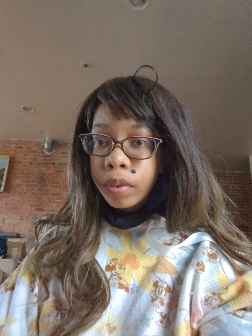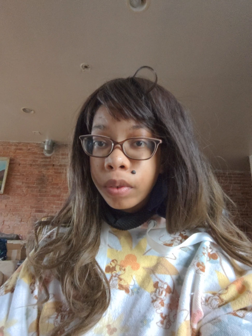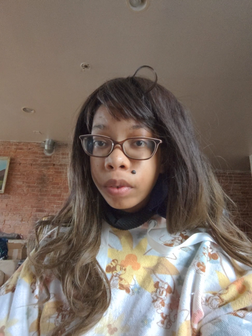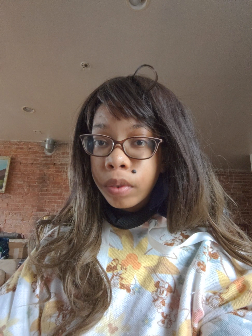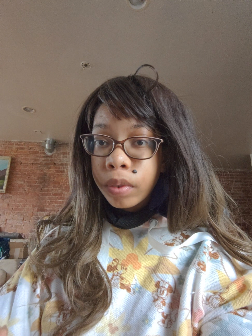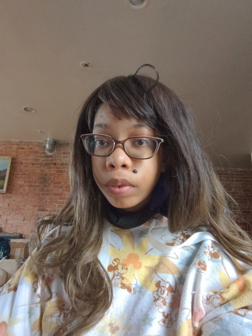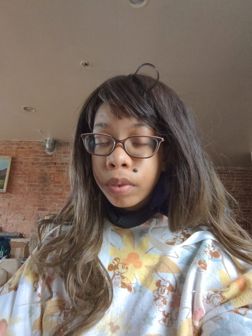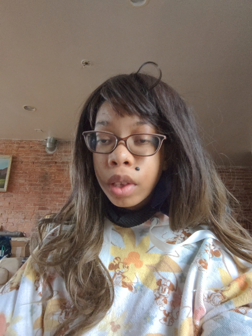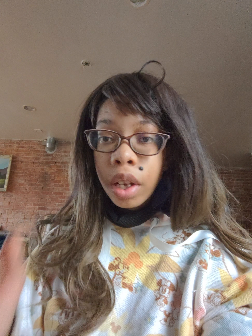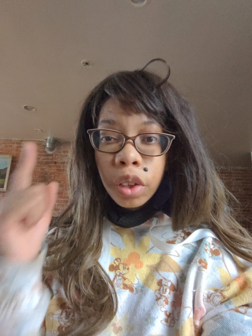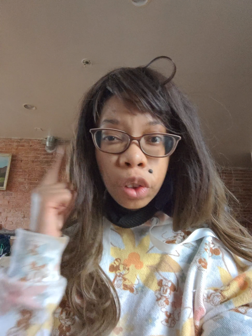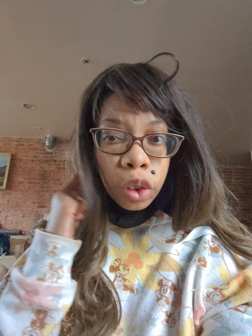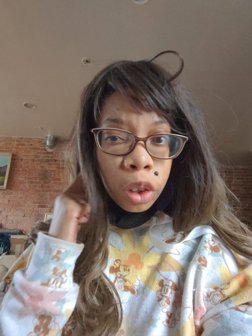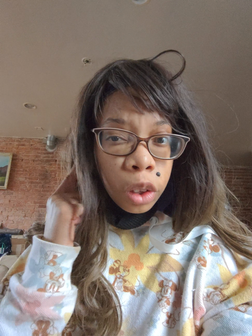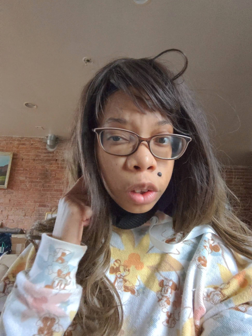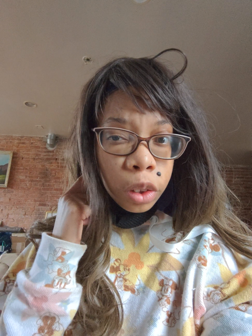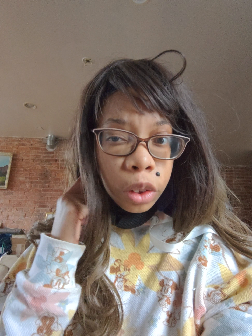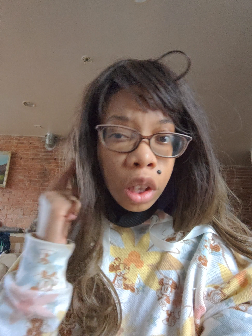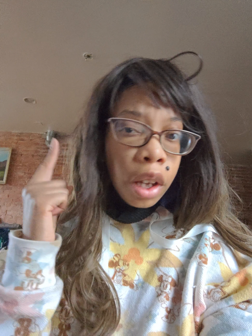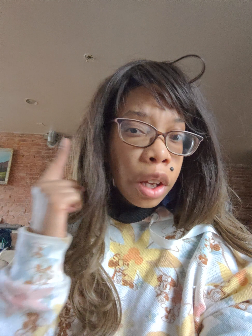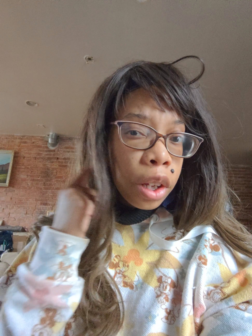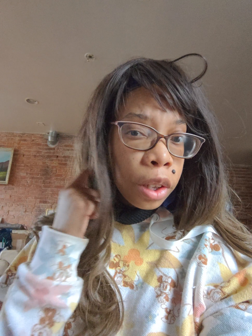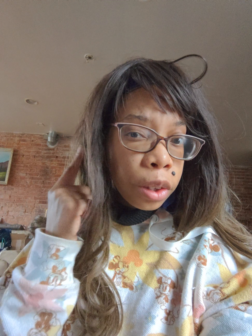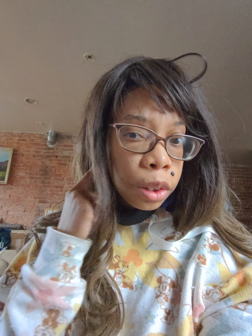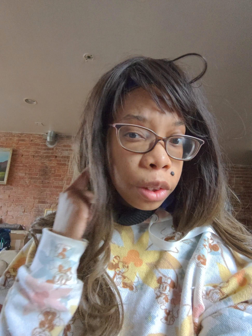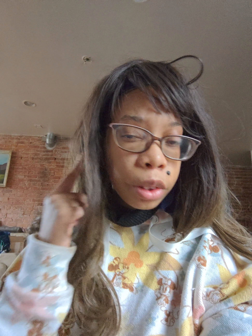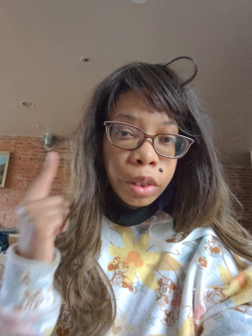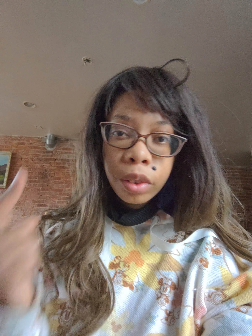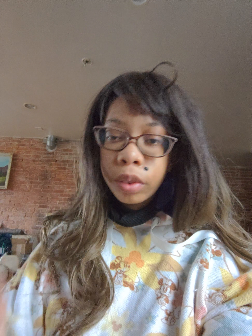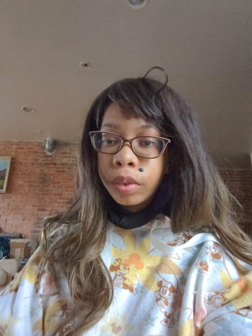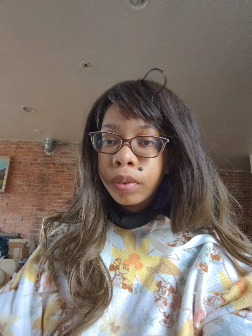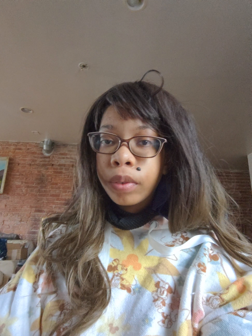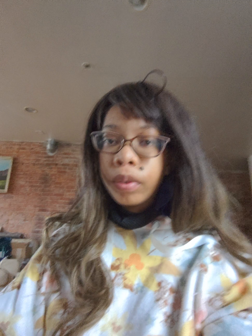hear